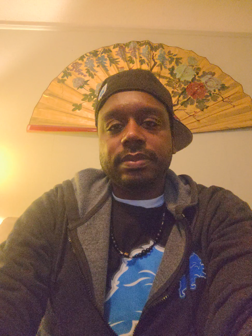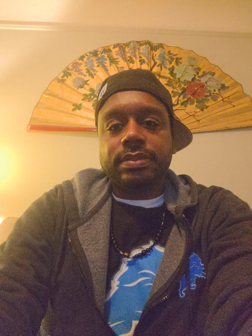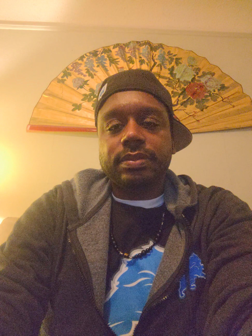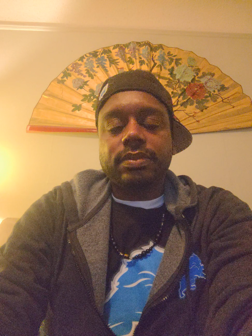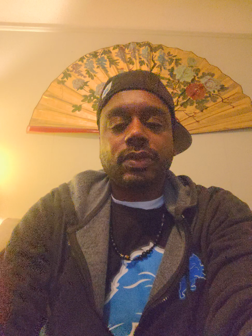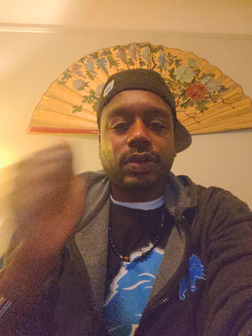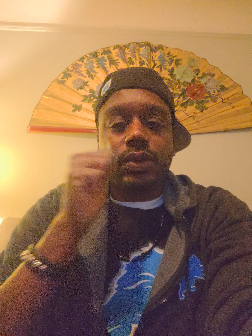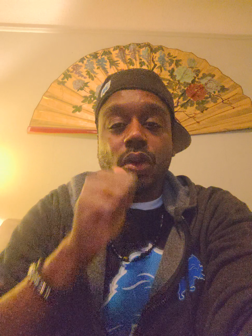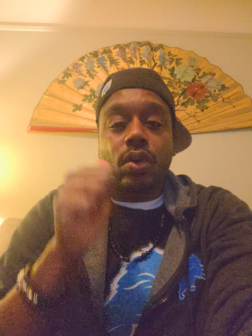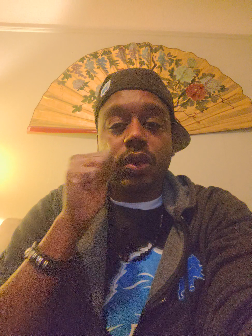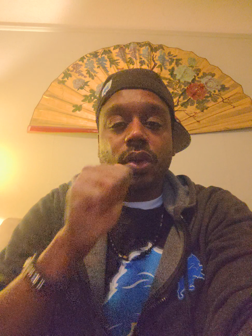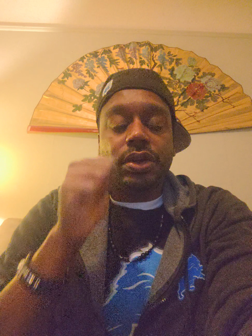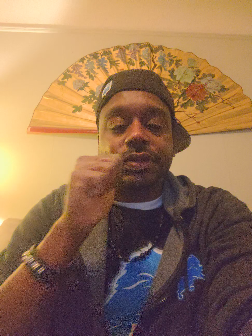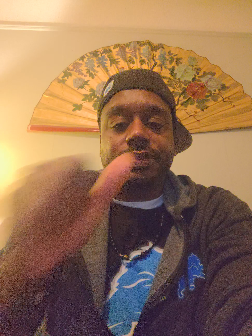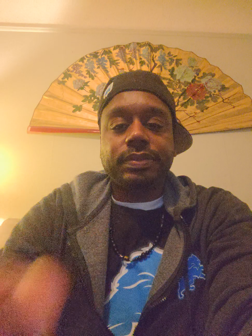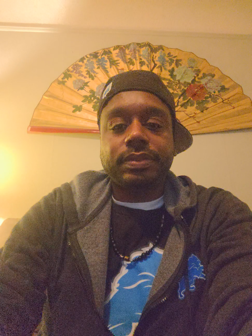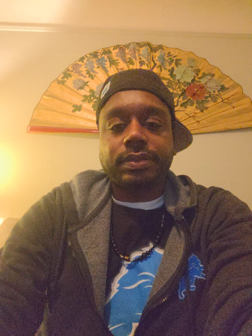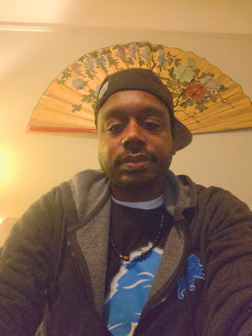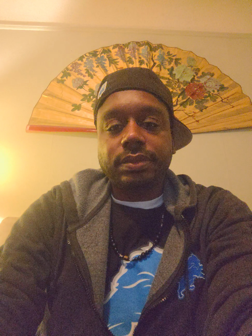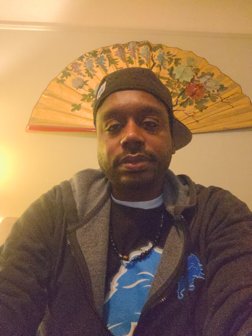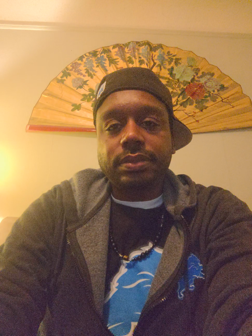girl